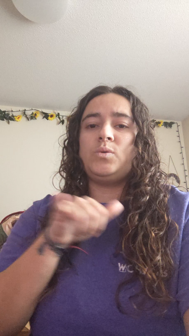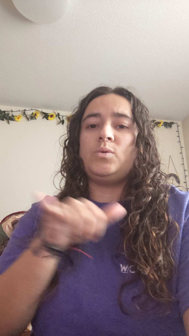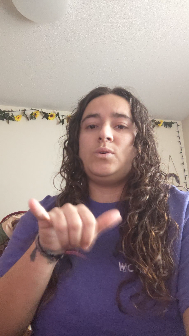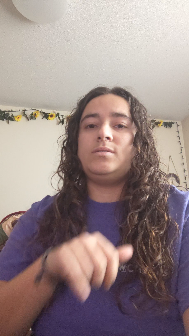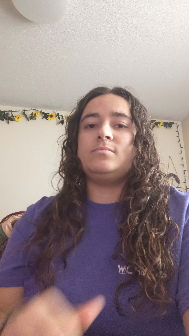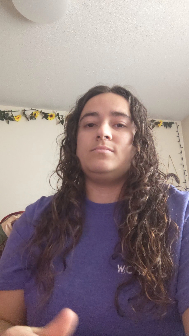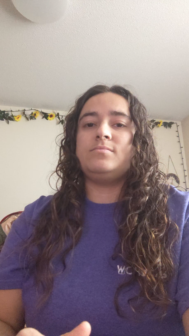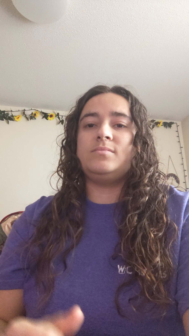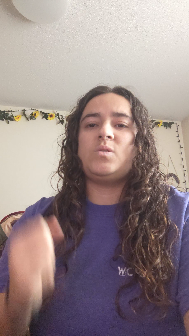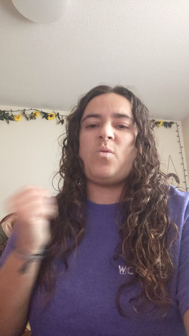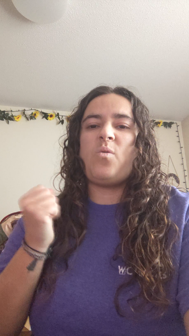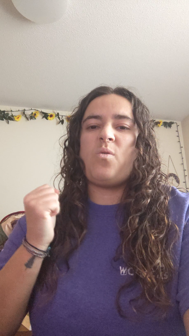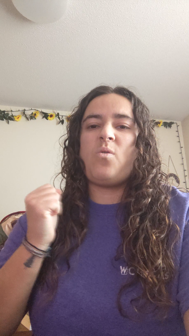cold